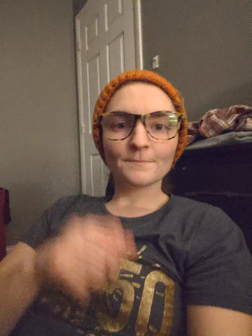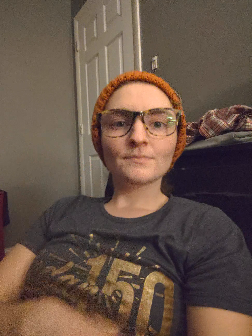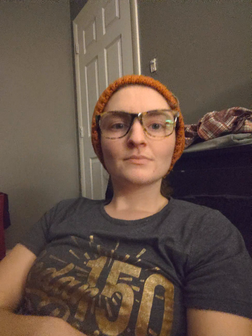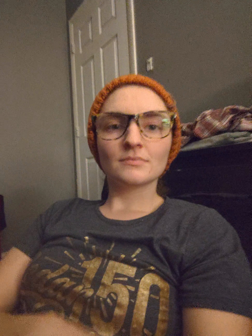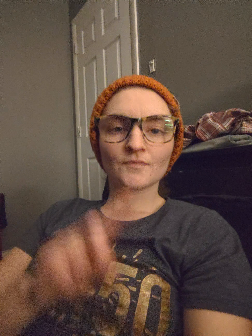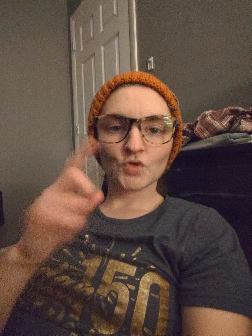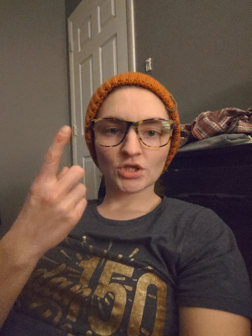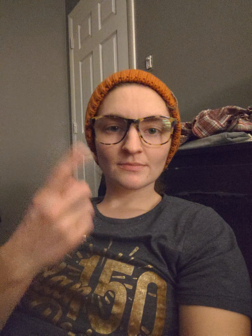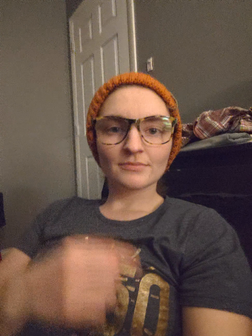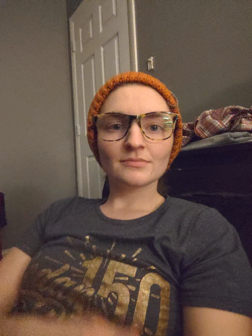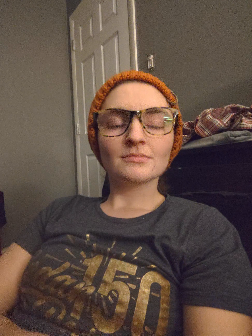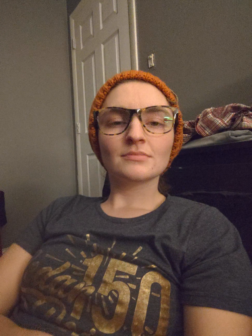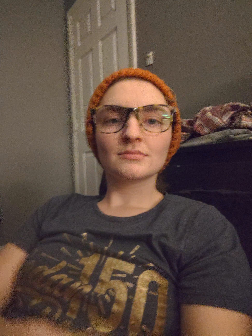first